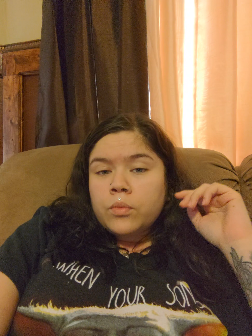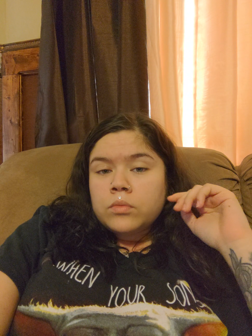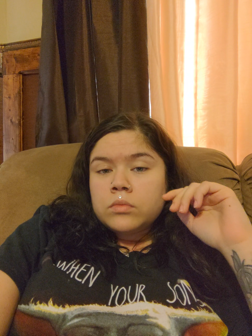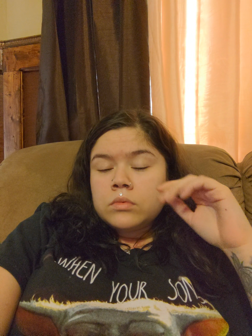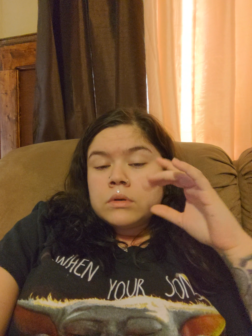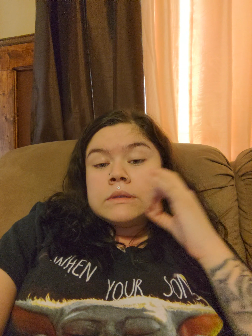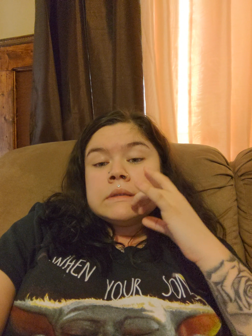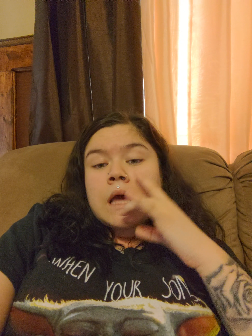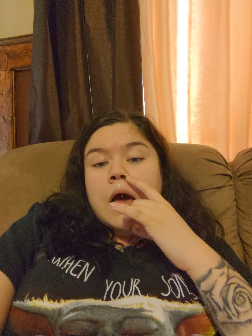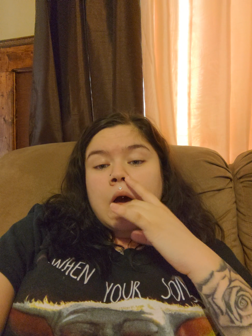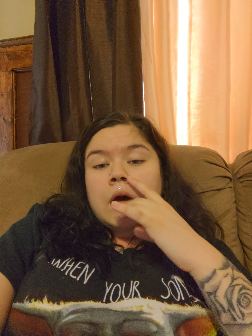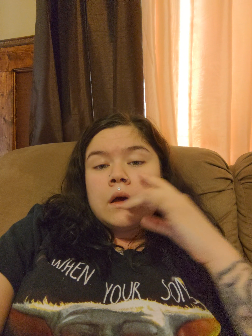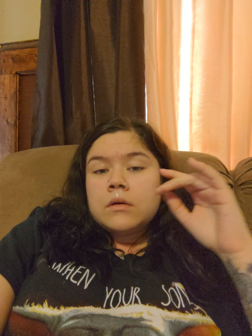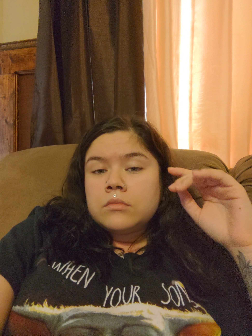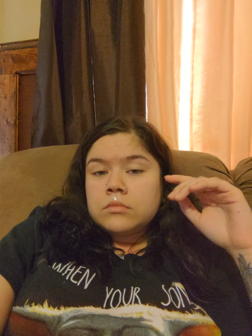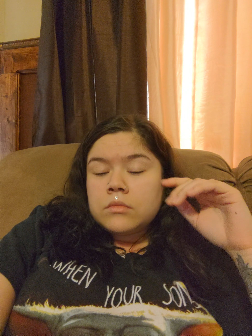snack